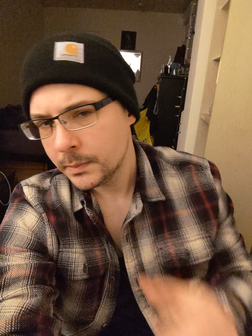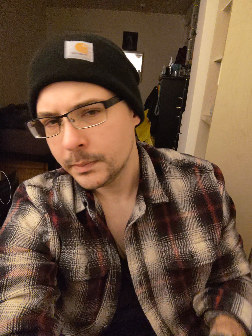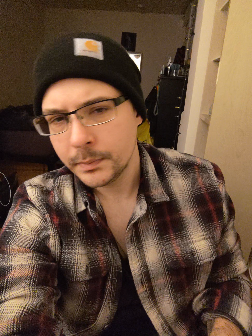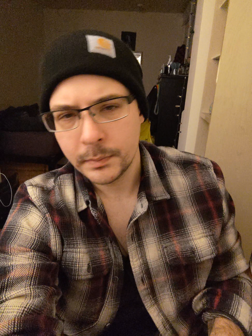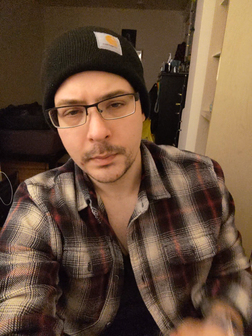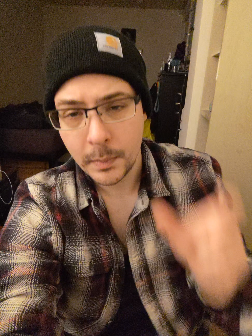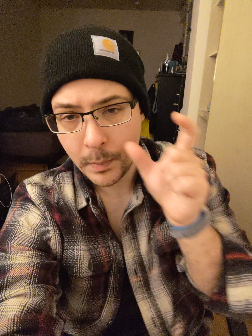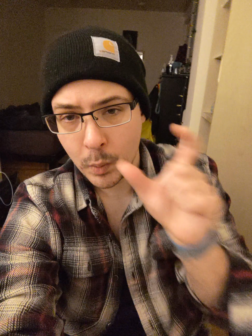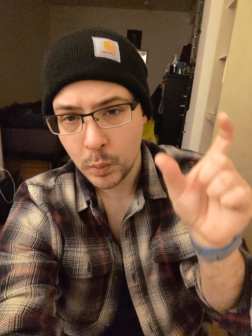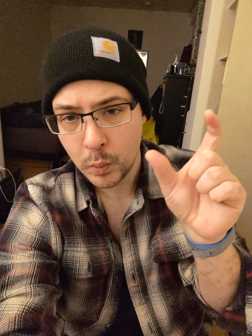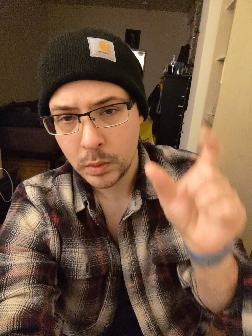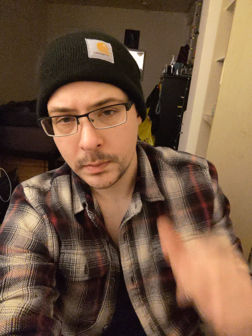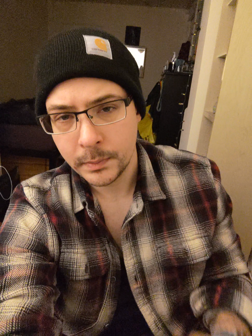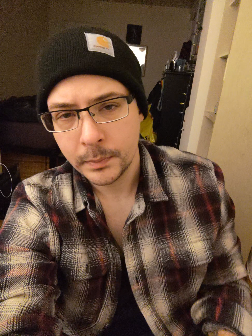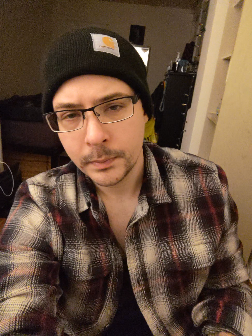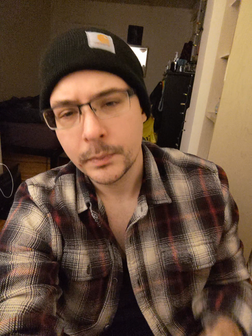moon